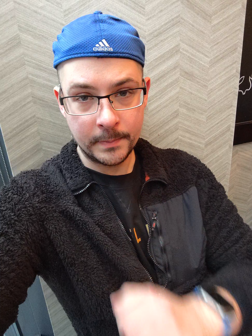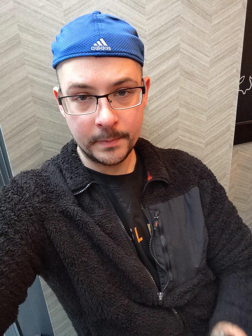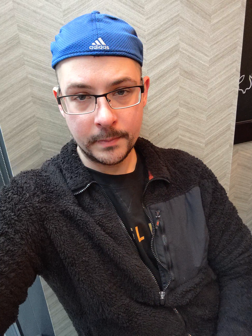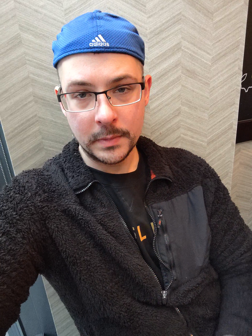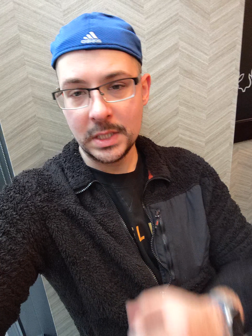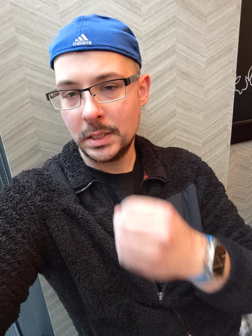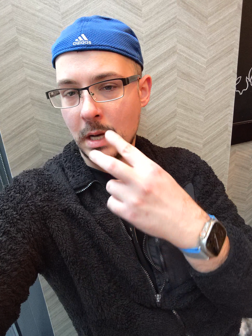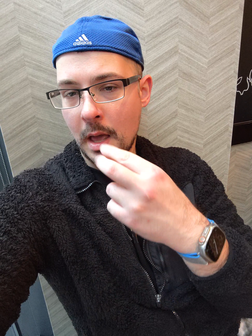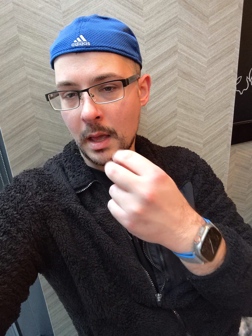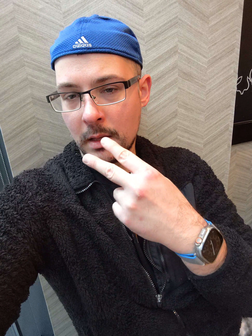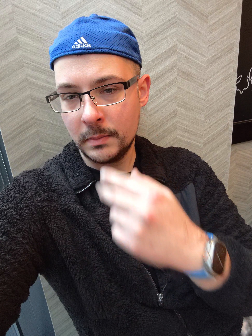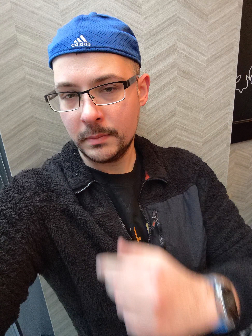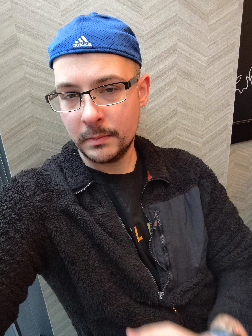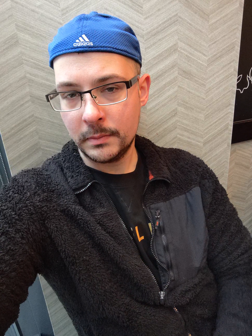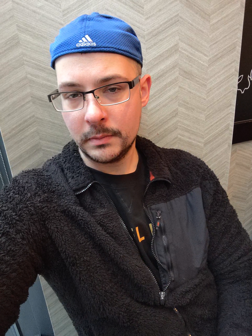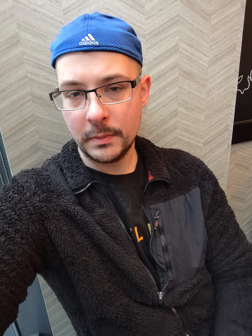snack